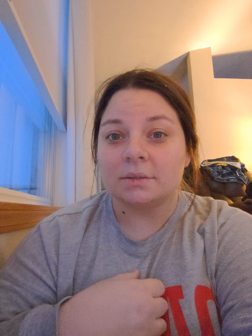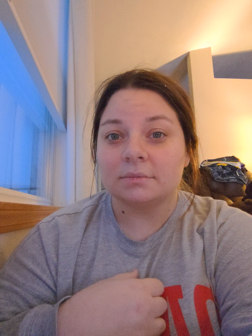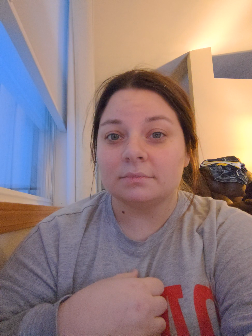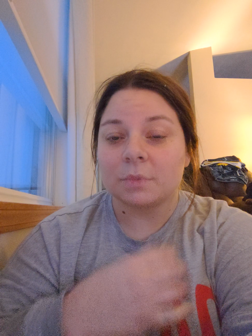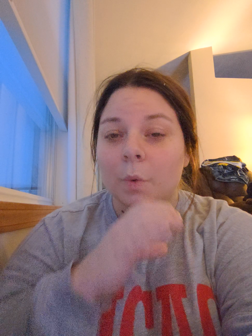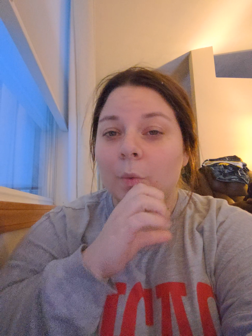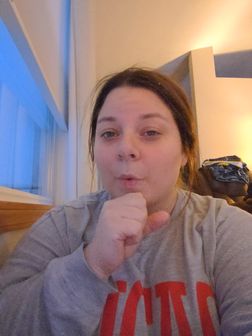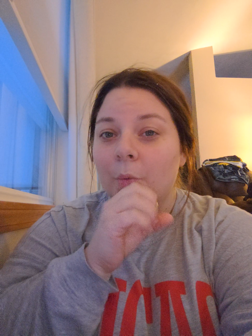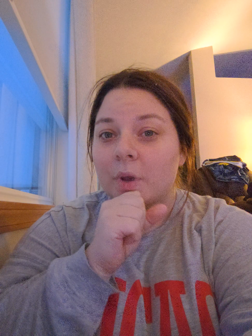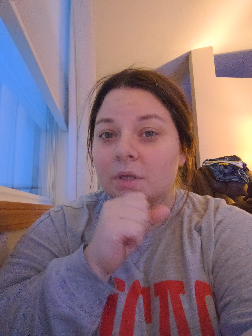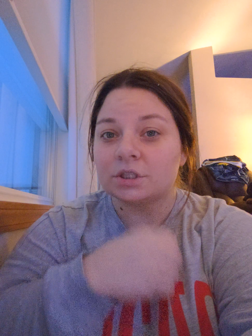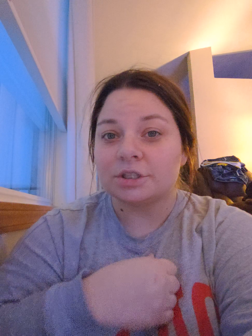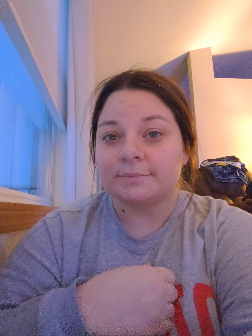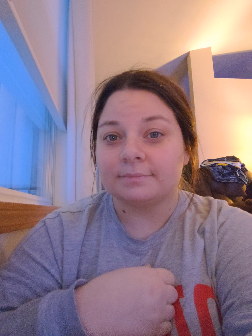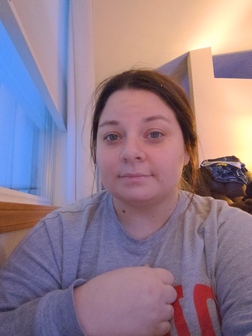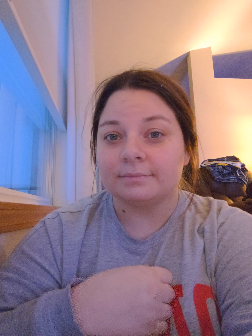orange